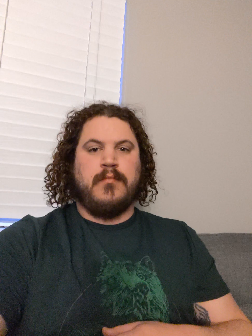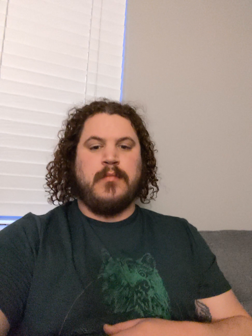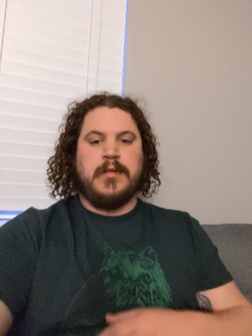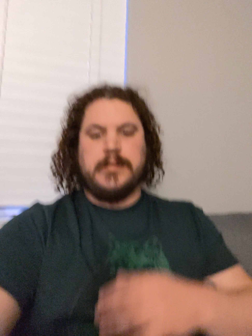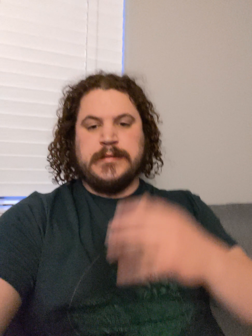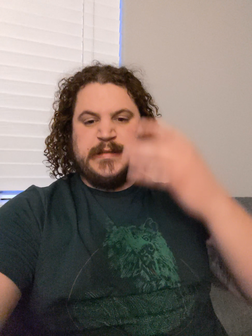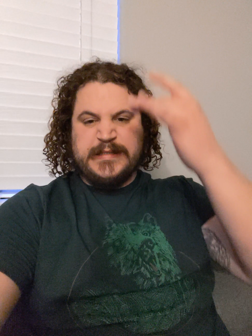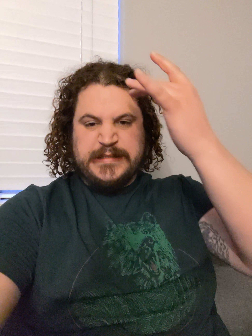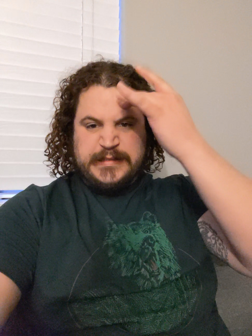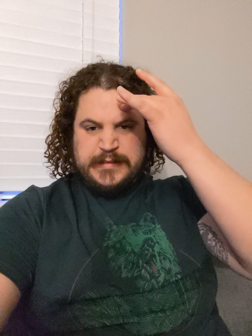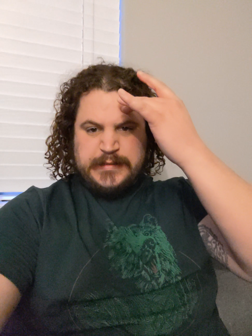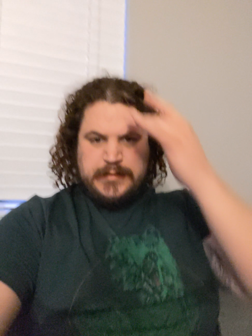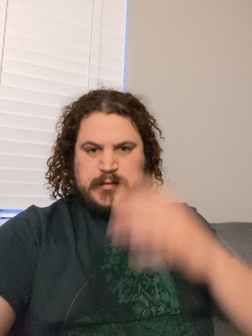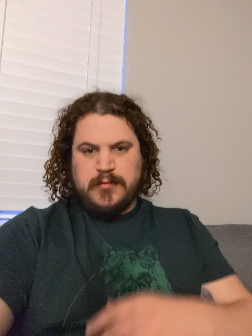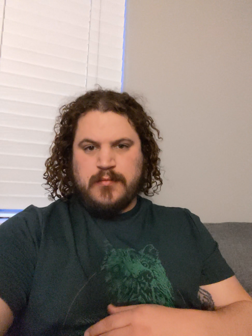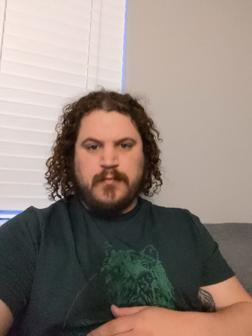sick